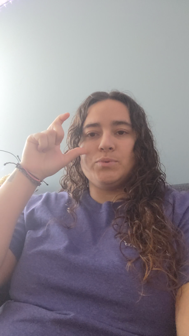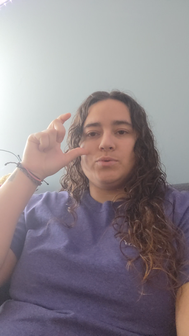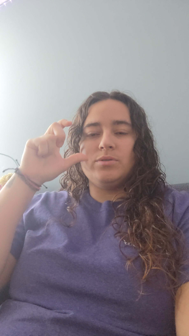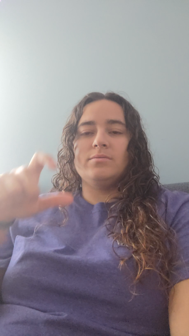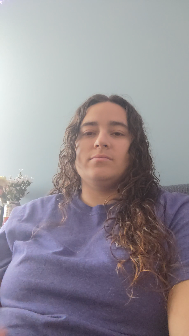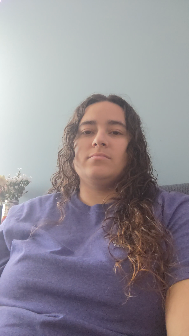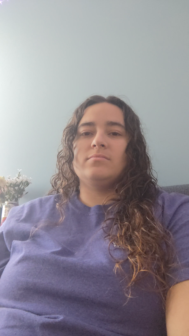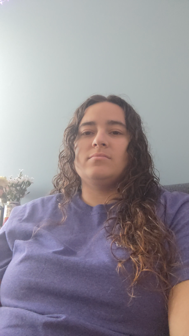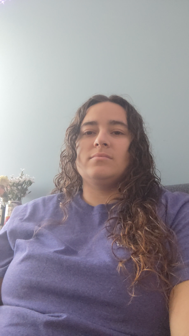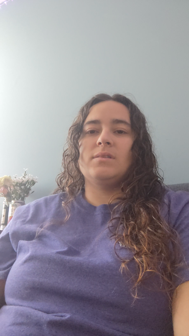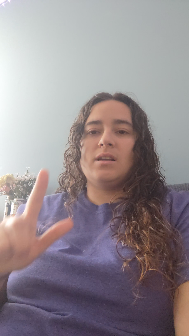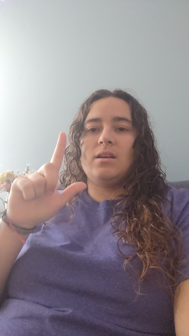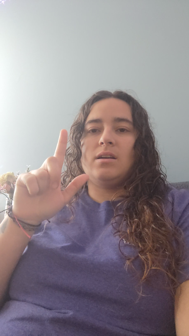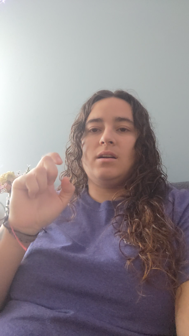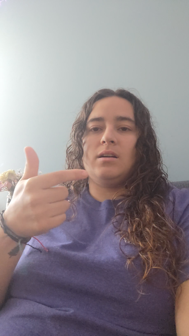leg